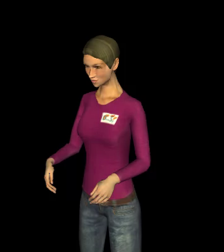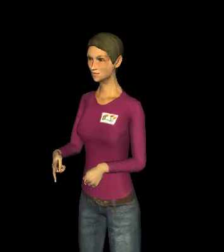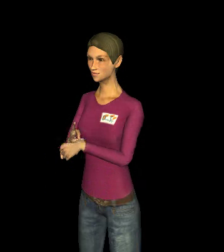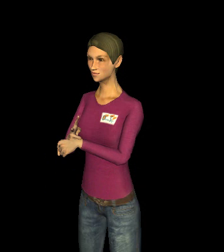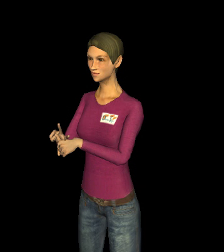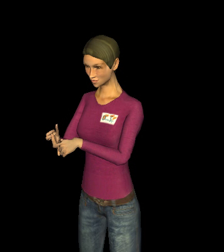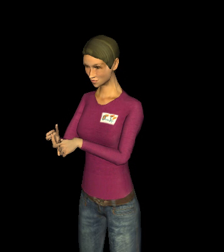خطر